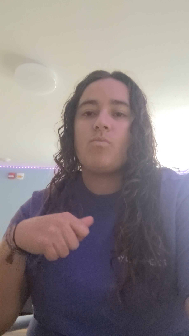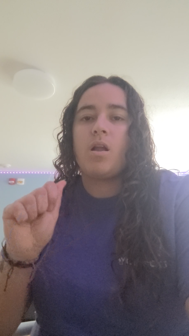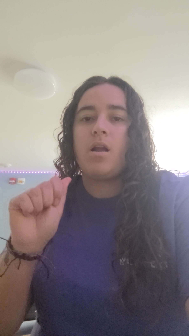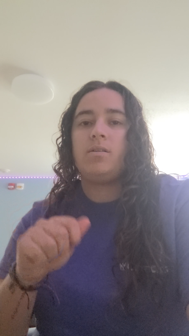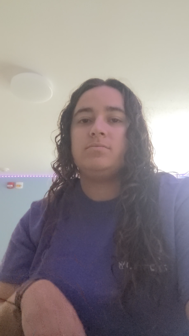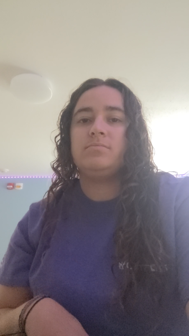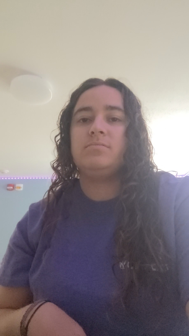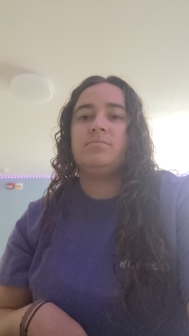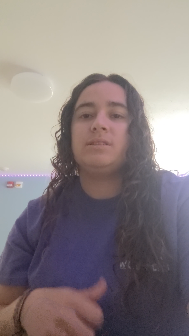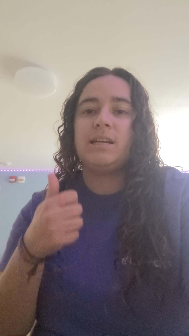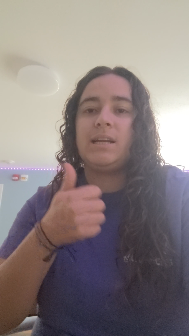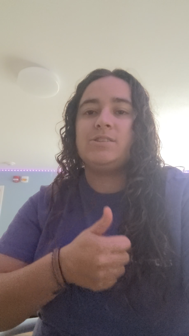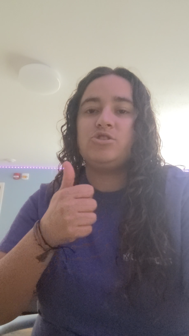each